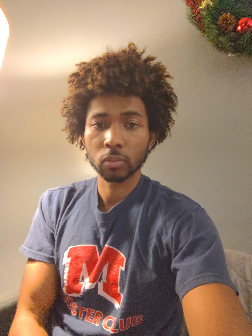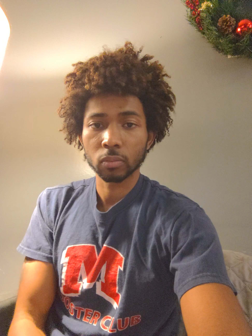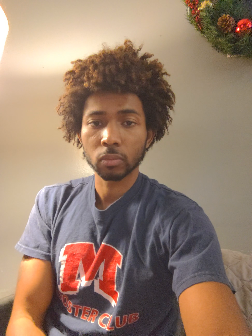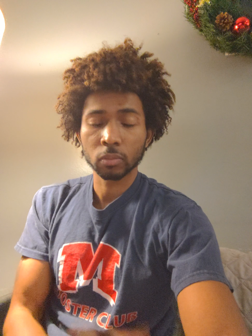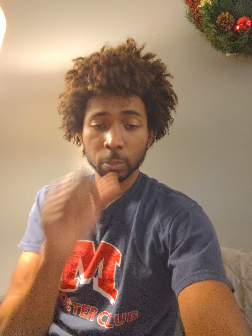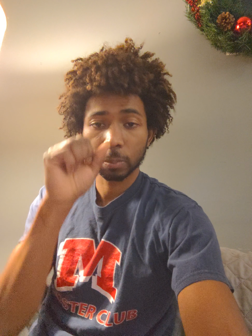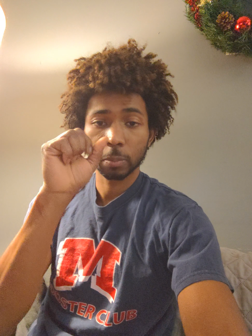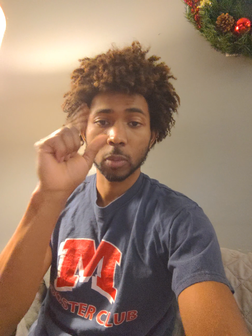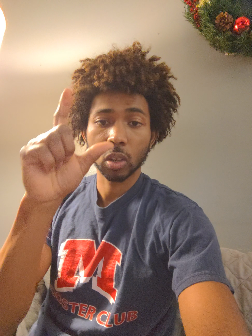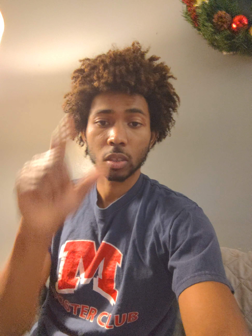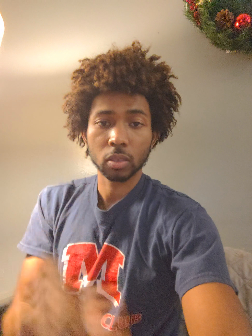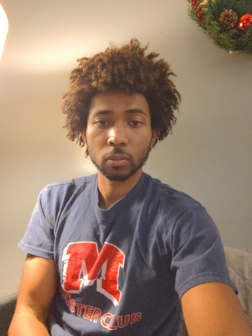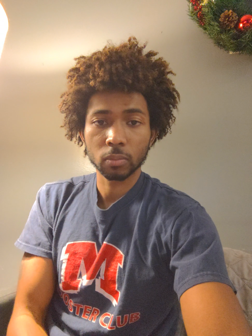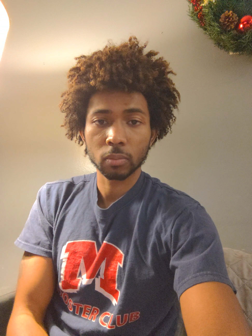wake